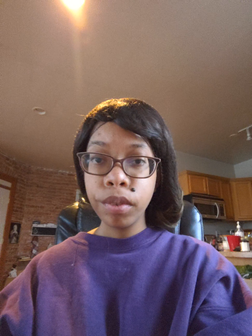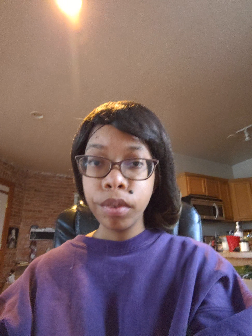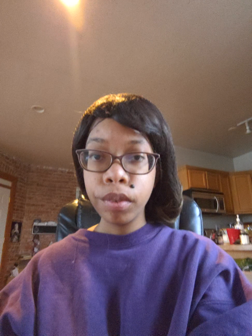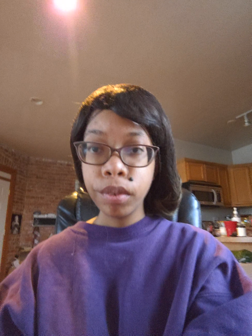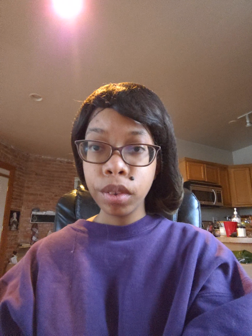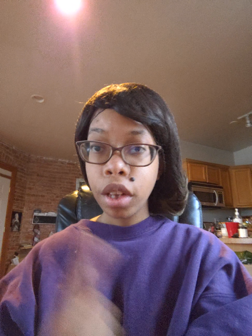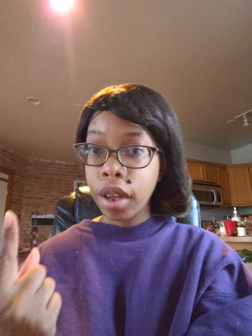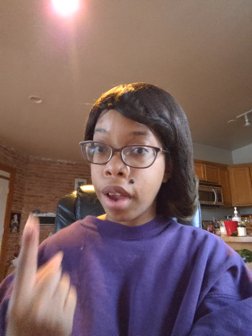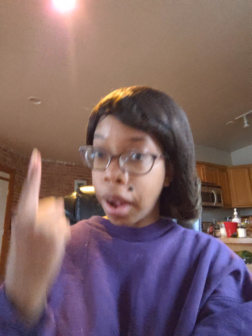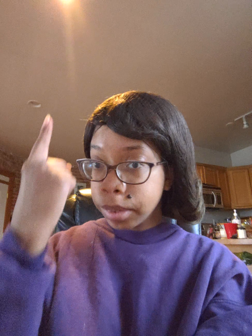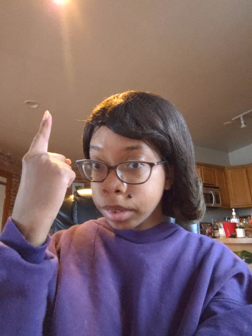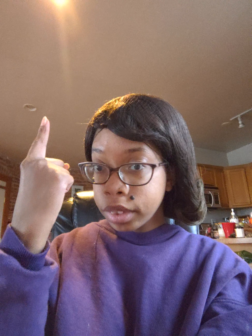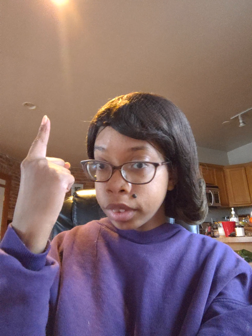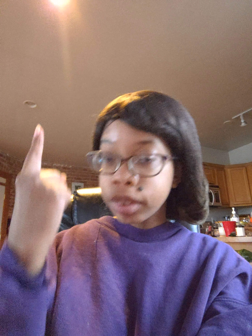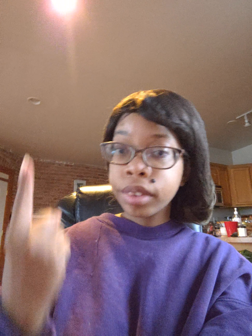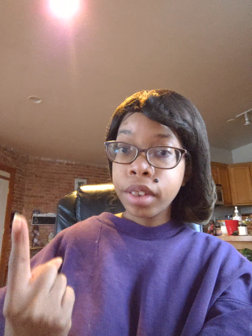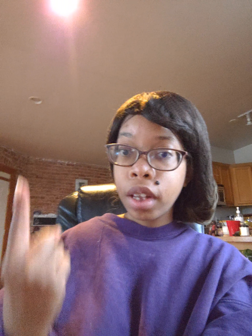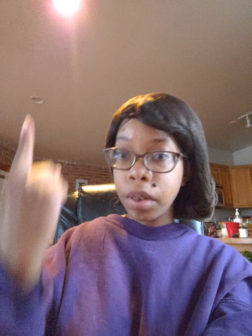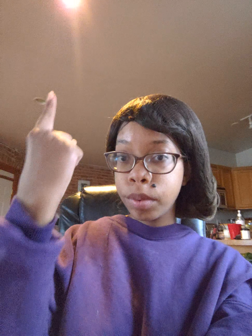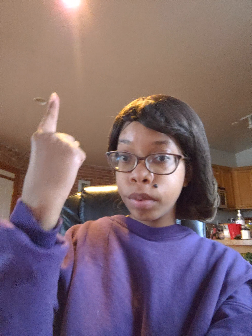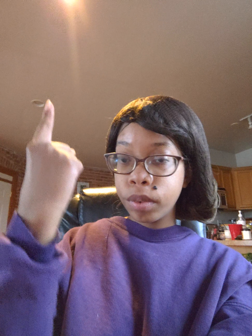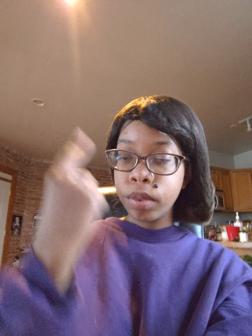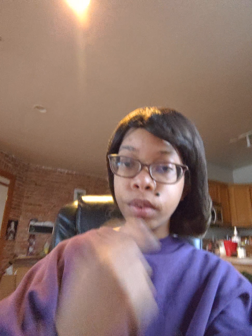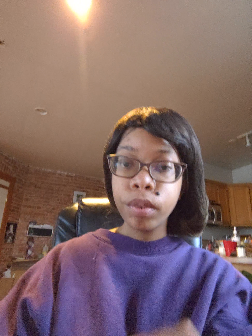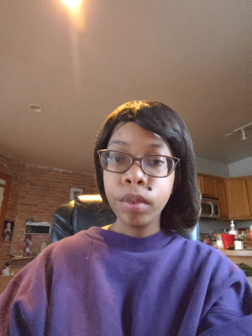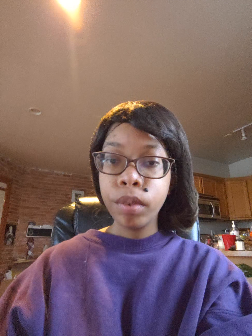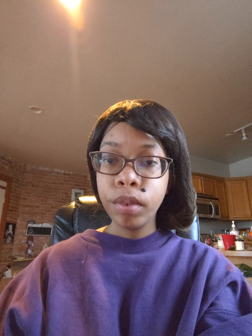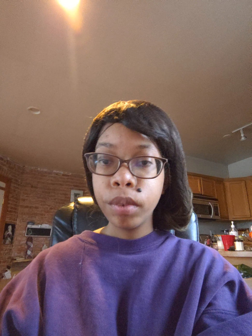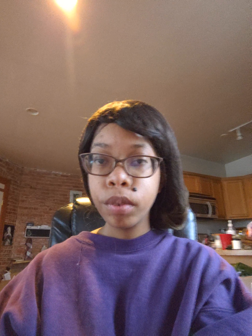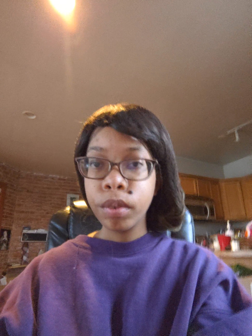up